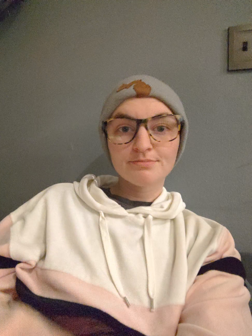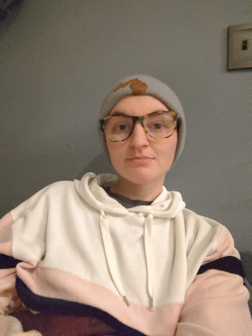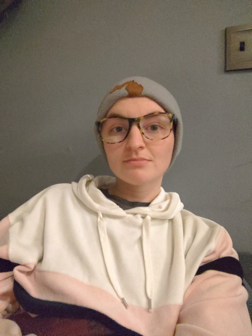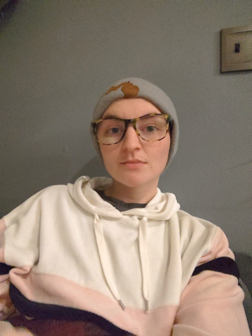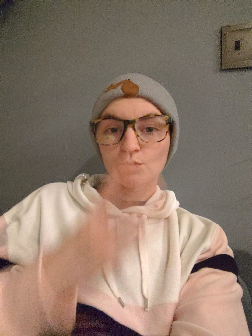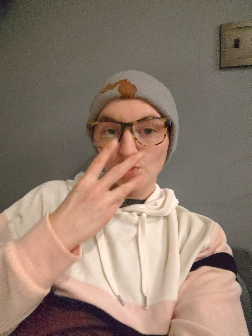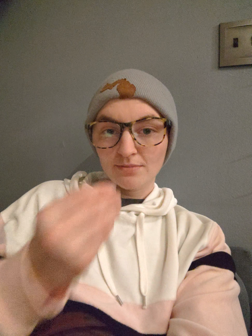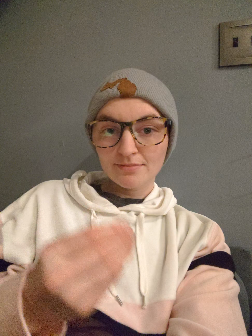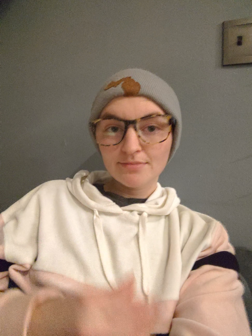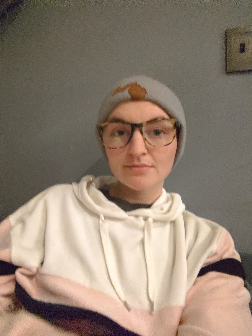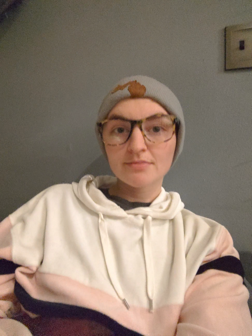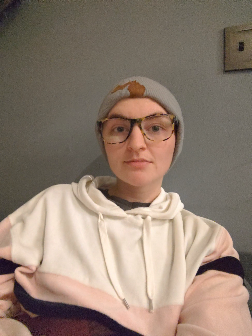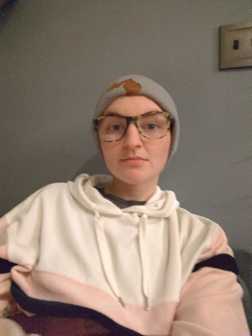wolf